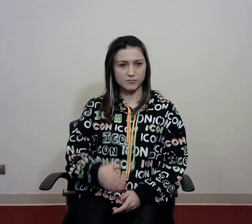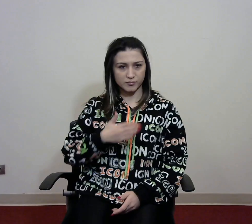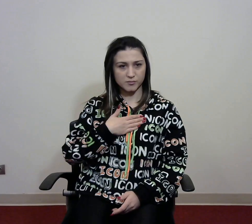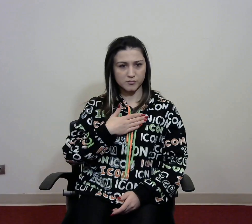mən